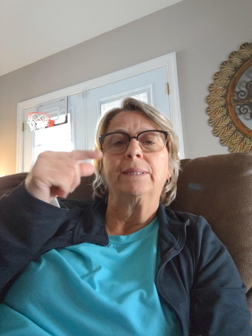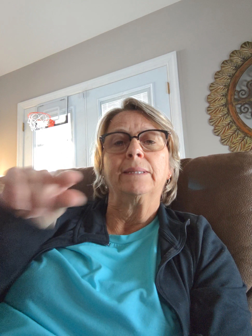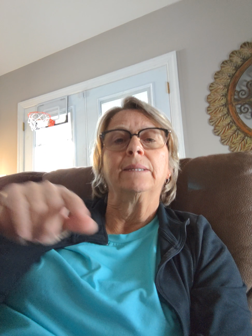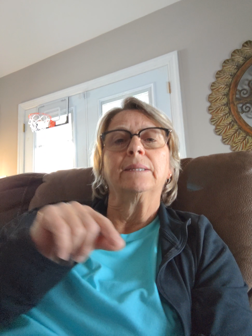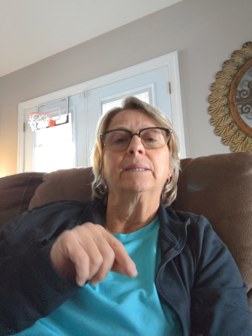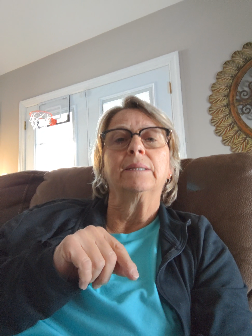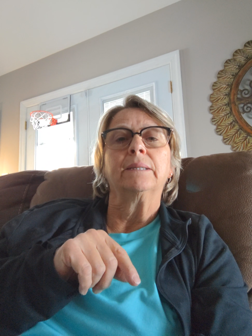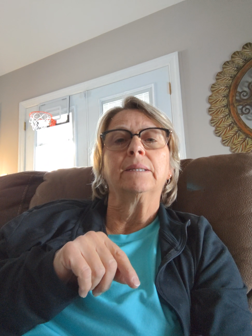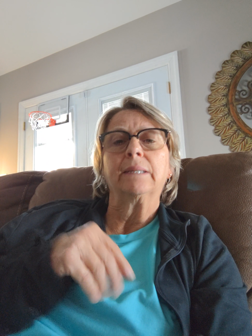green